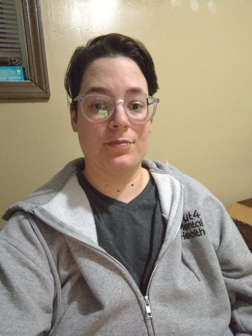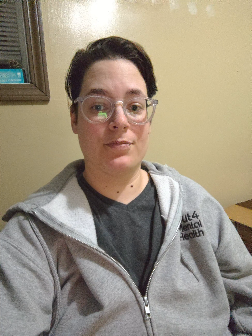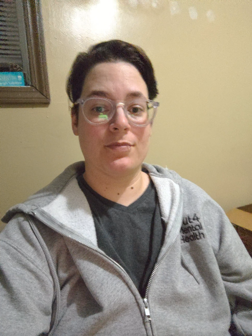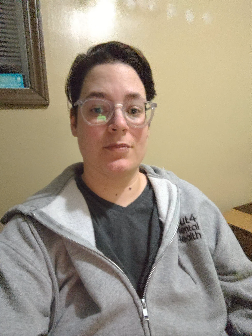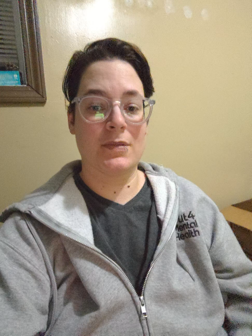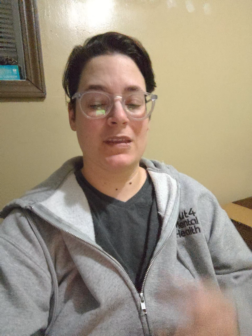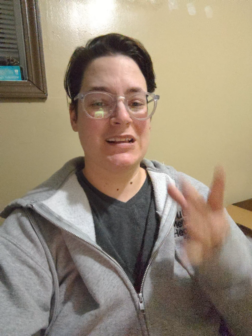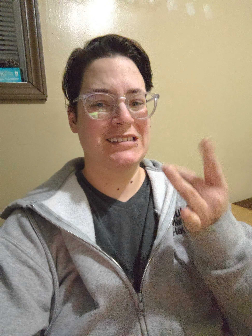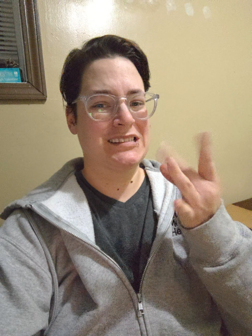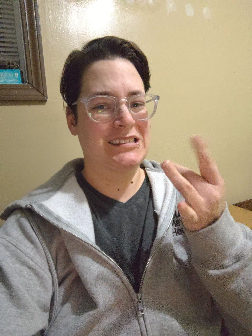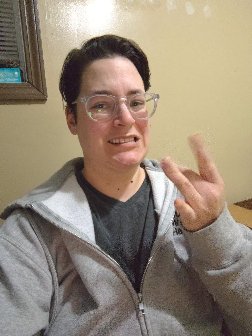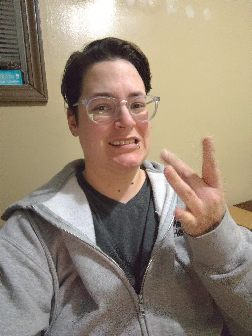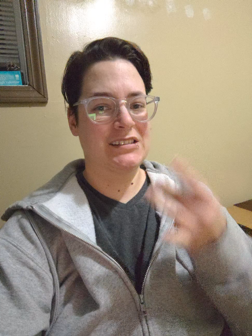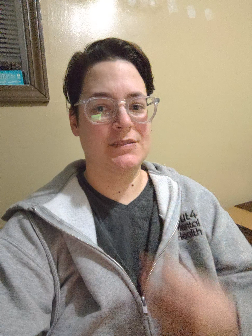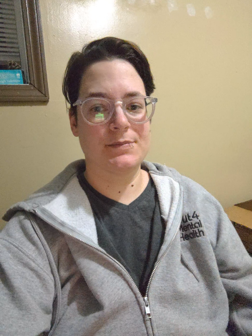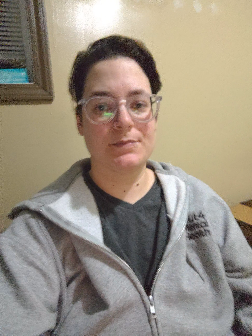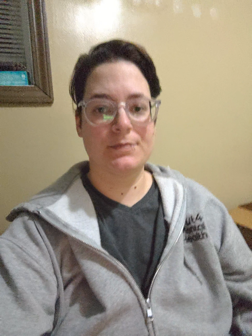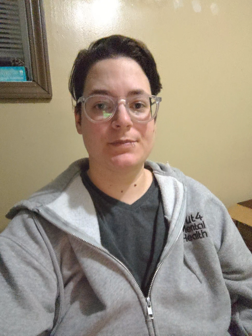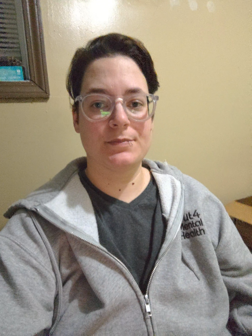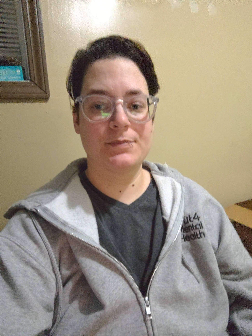sticky